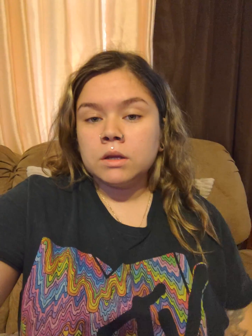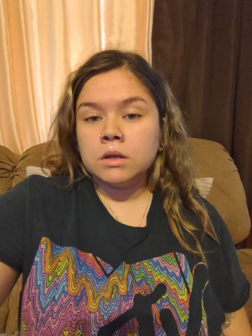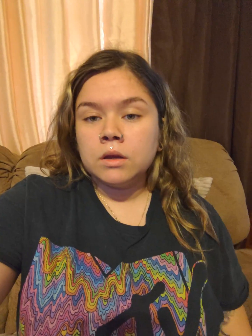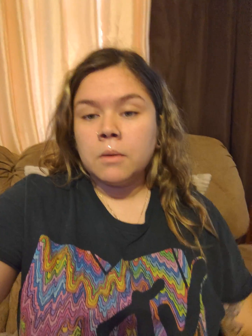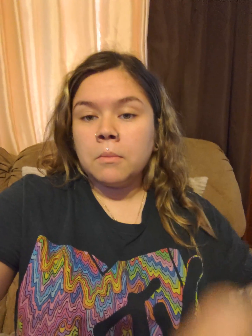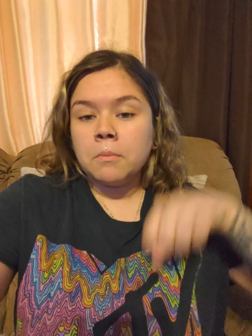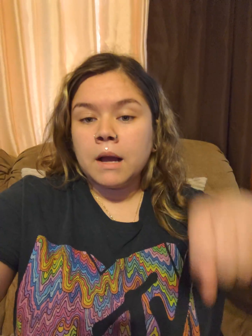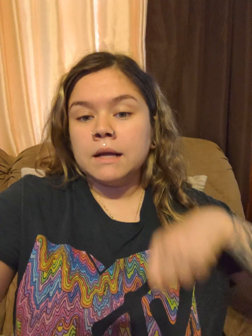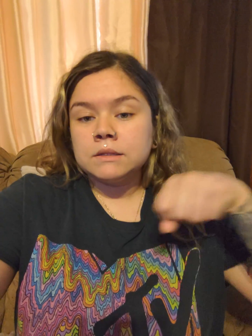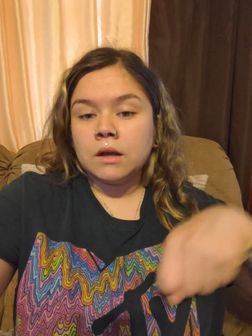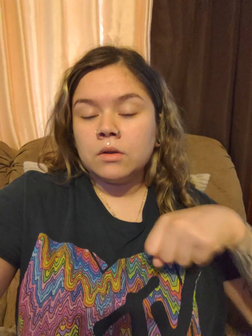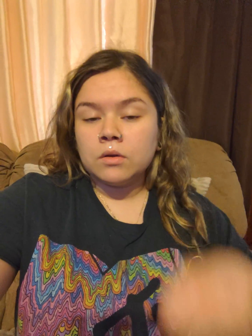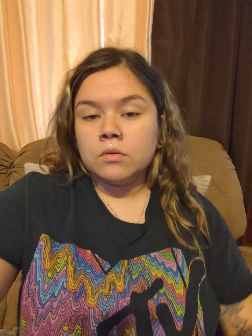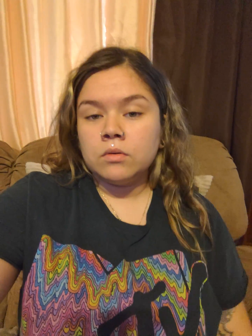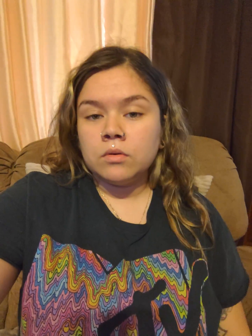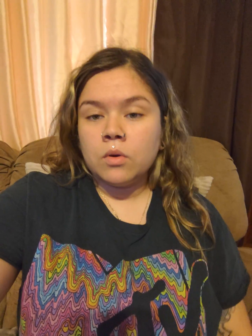bicycle